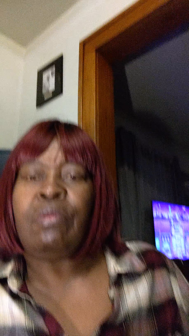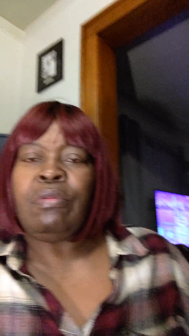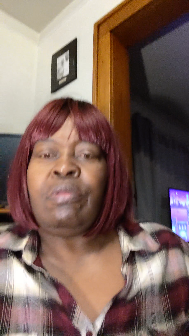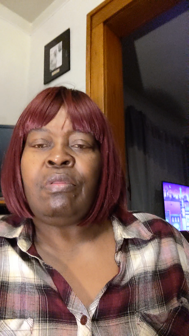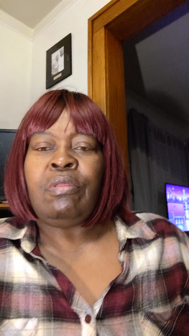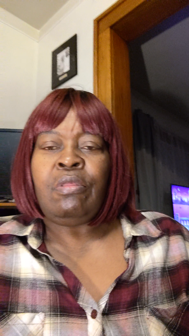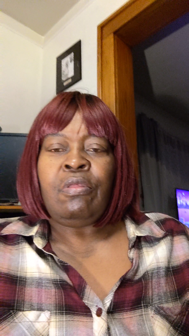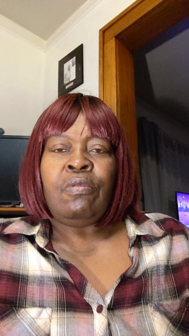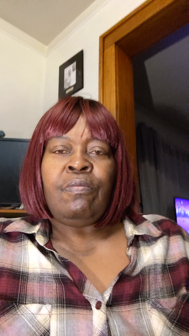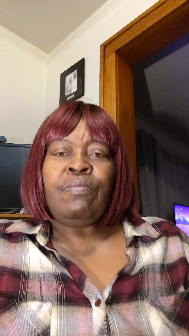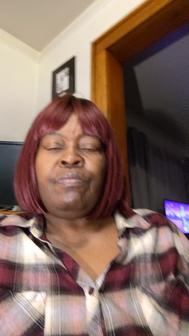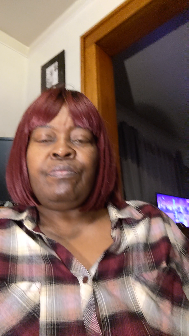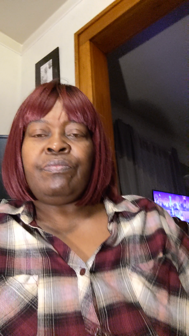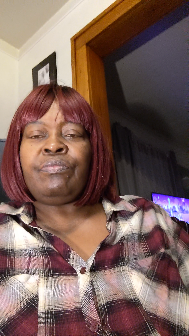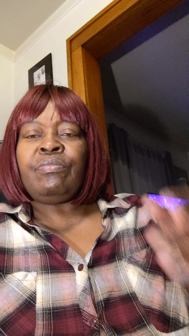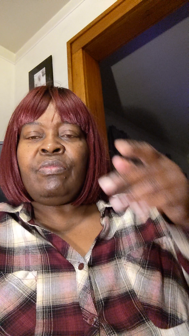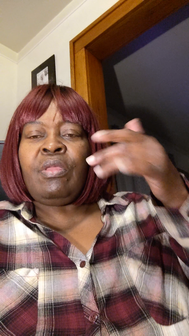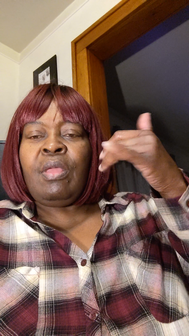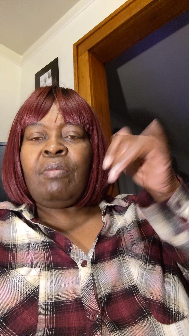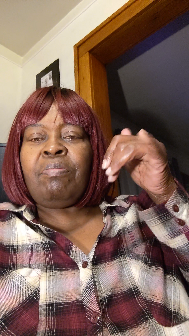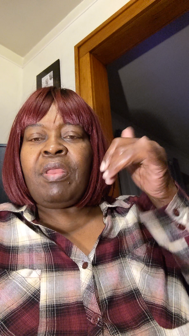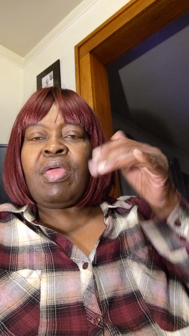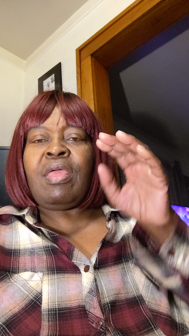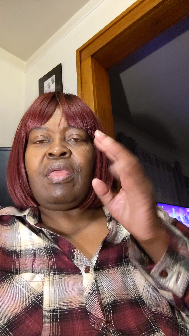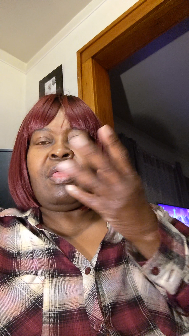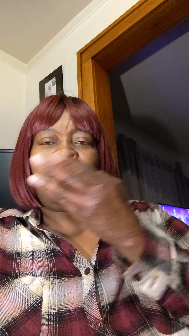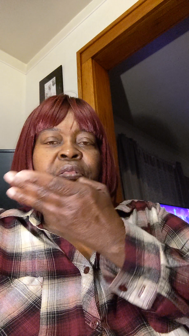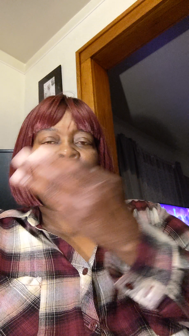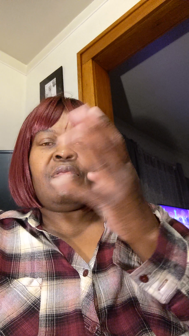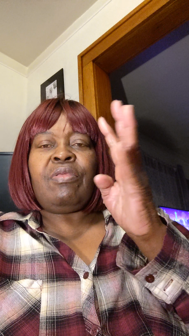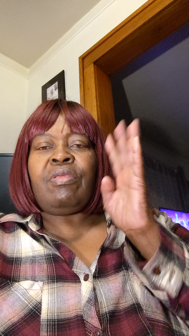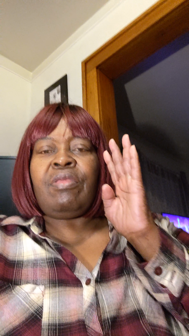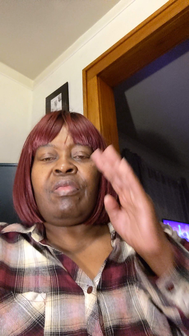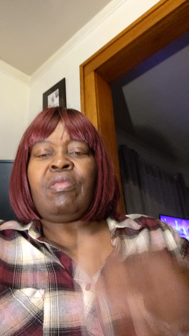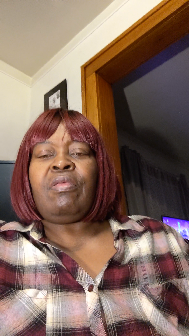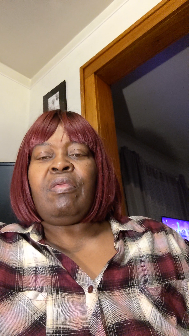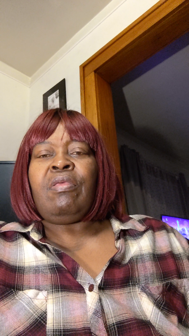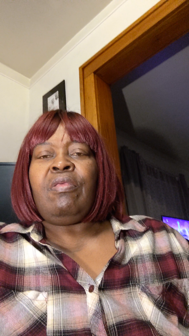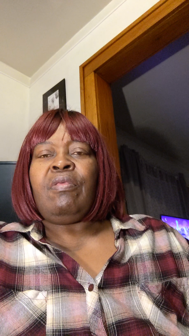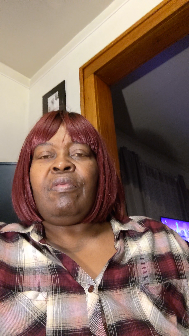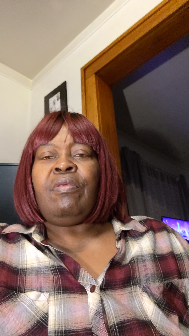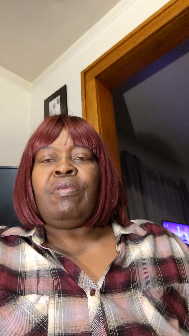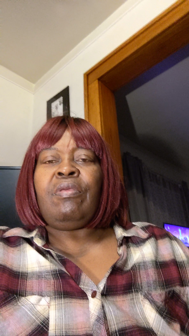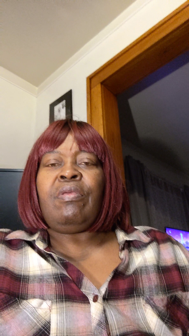playpen